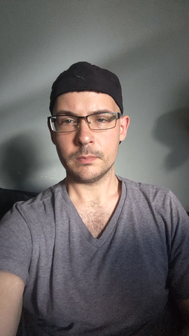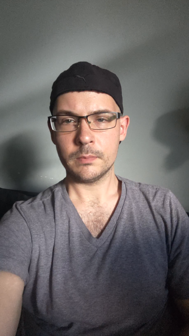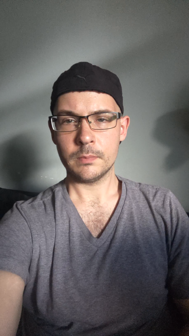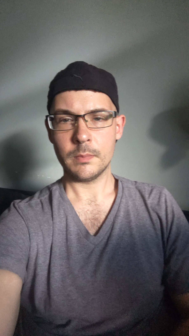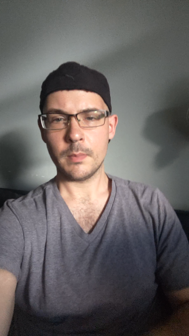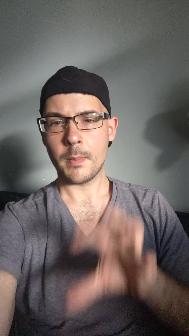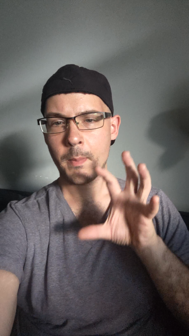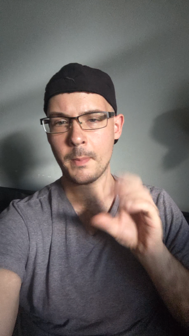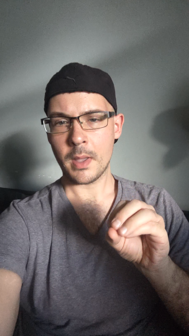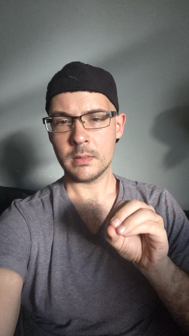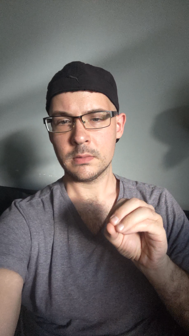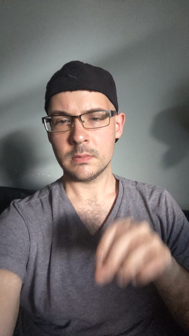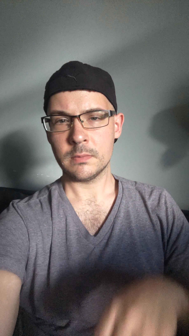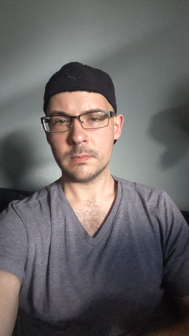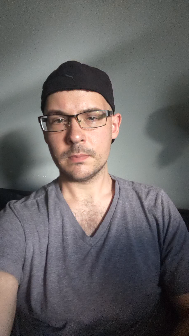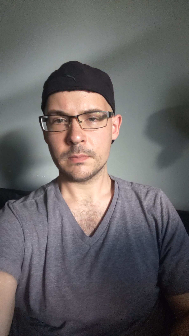bite